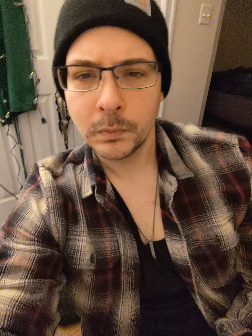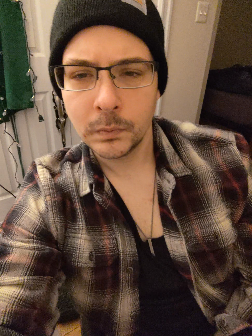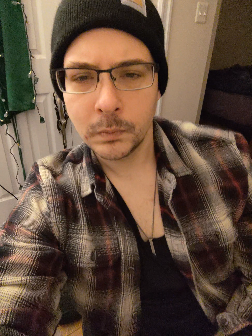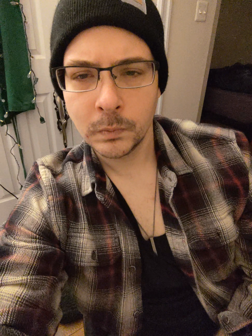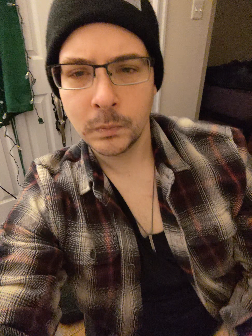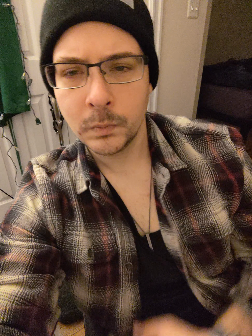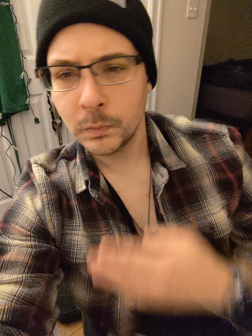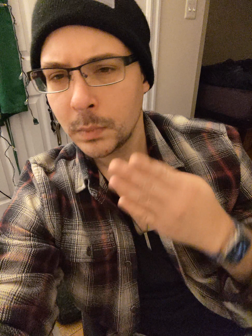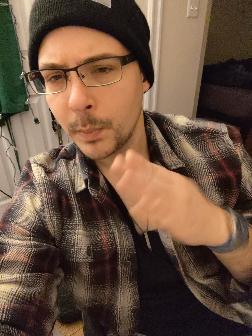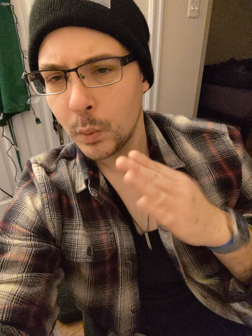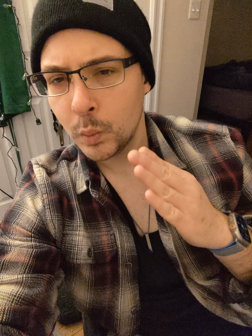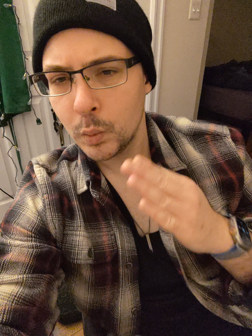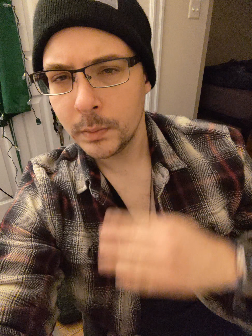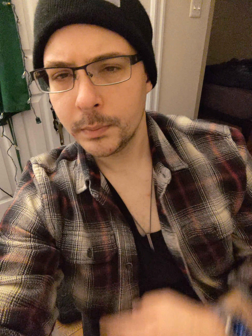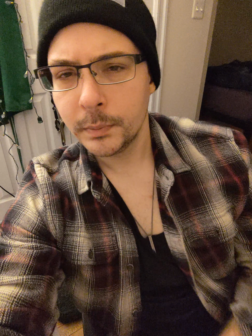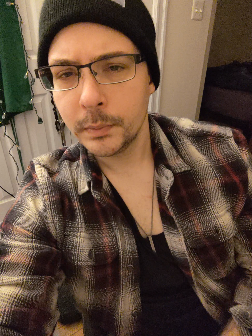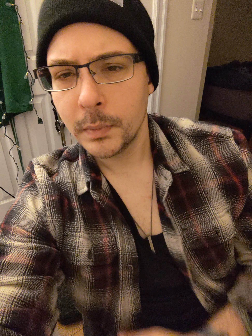blue